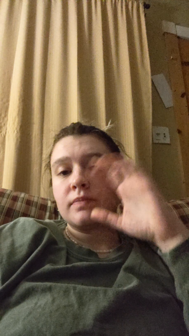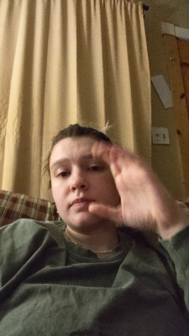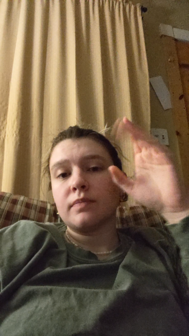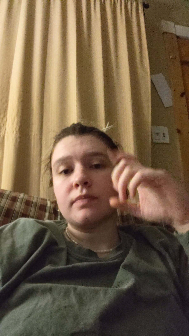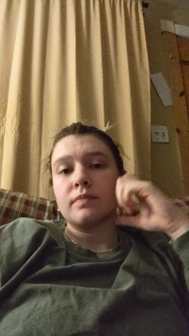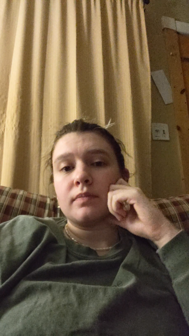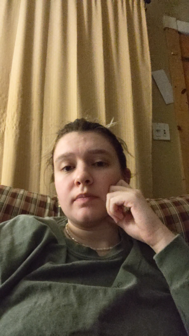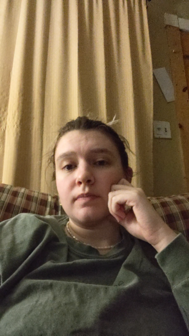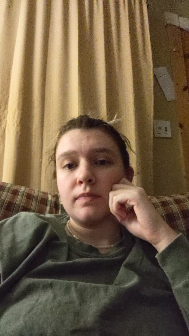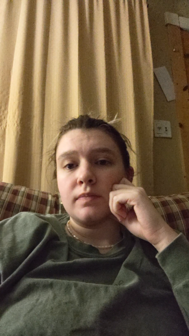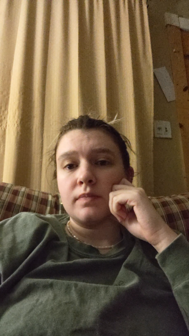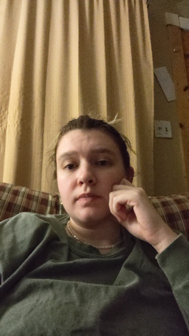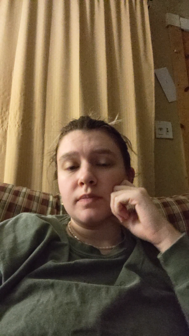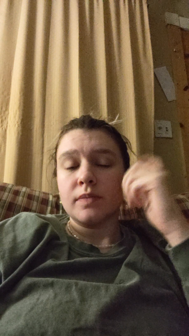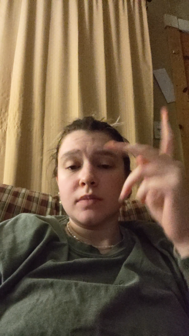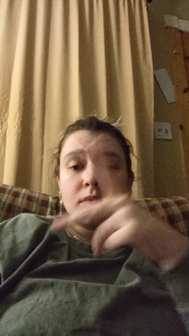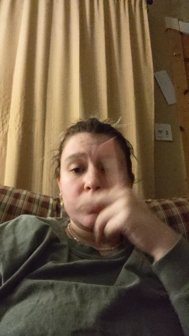careful